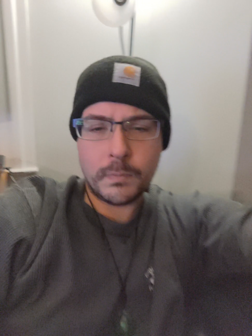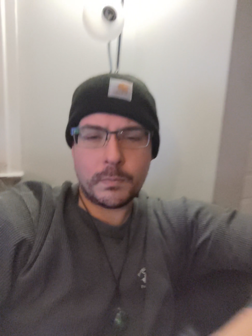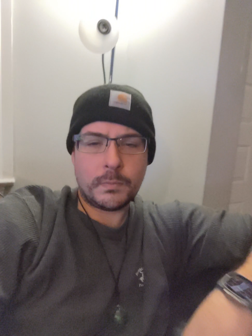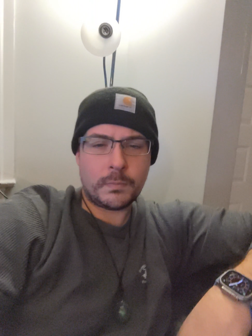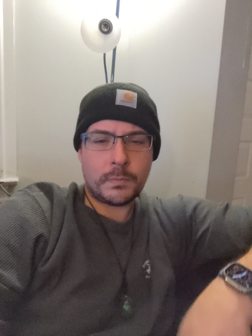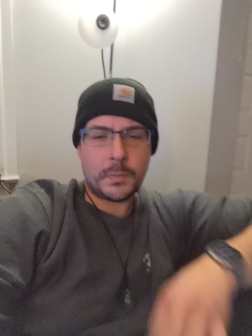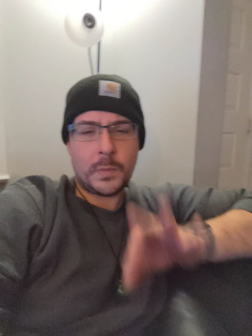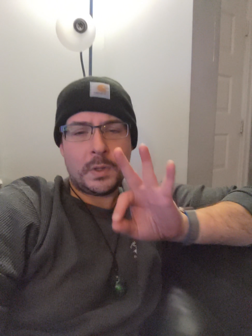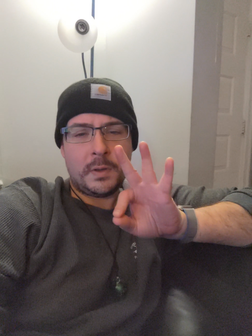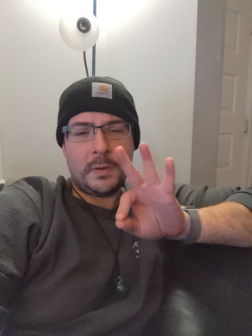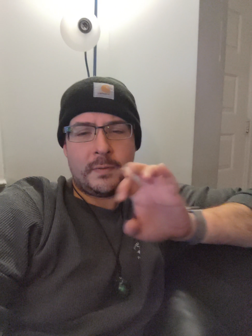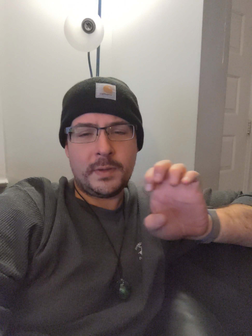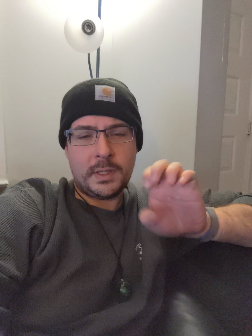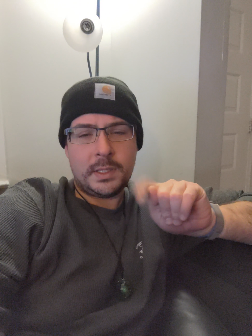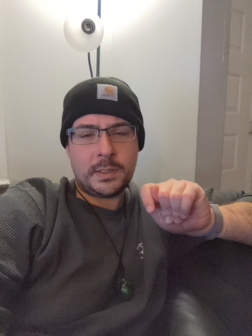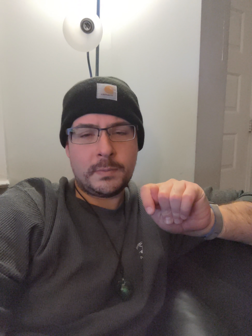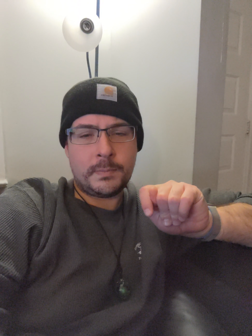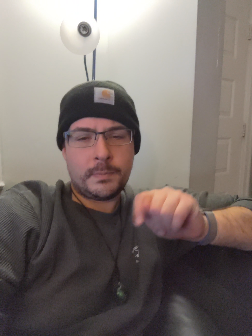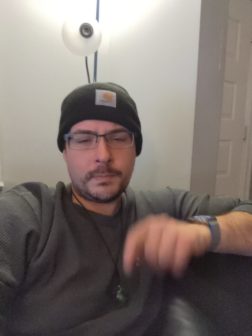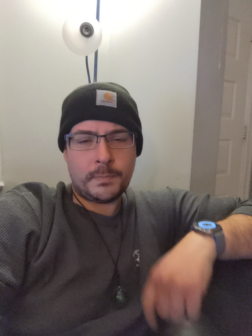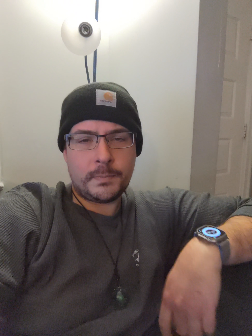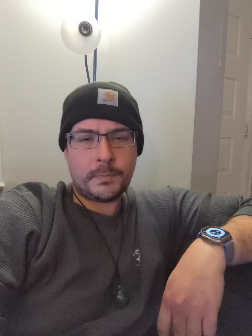feet